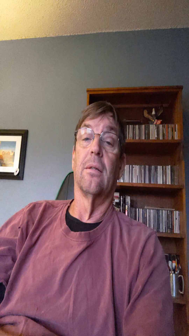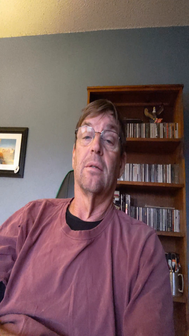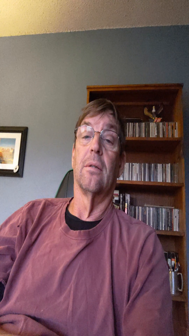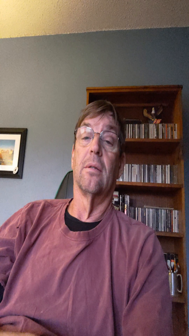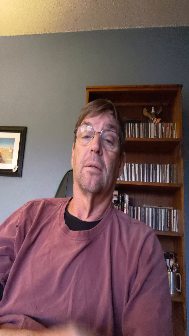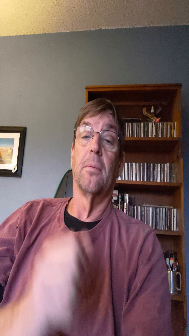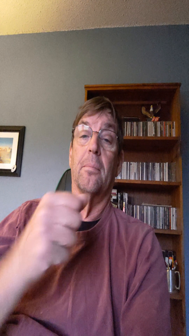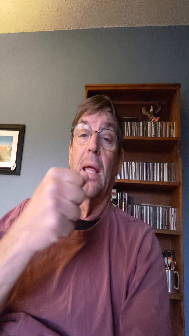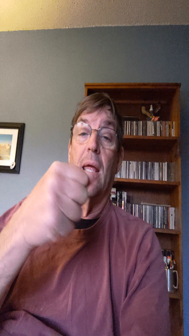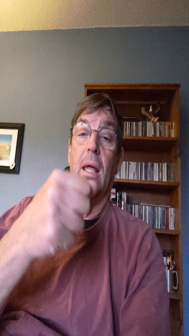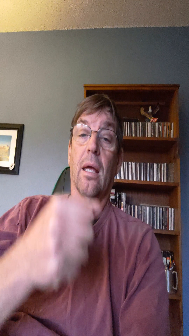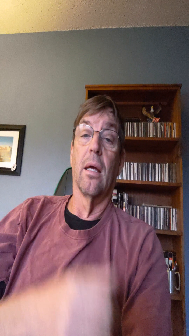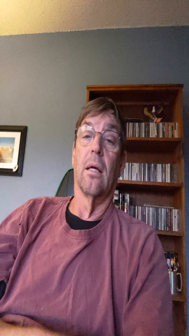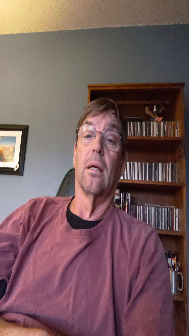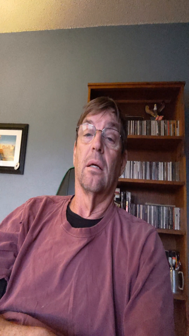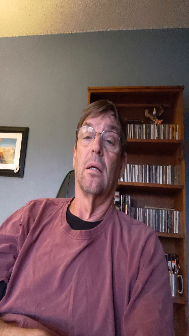make